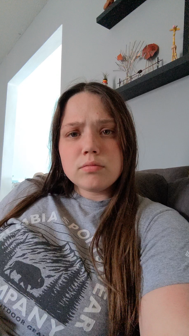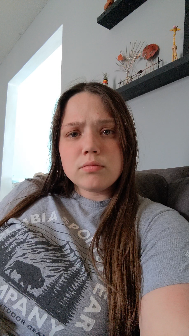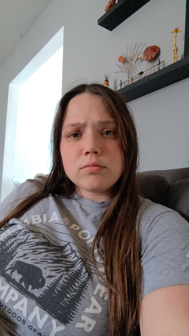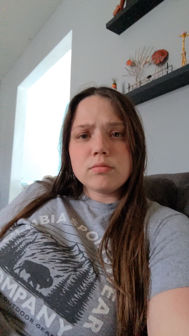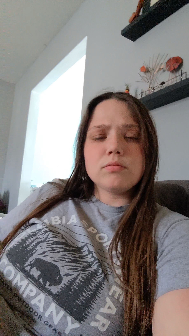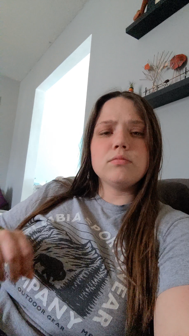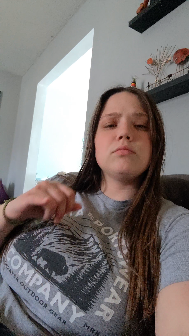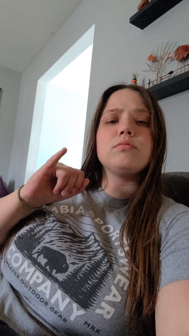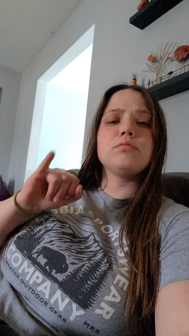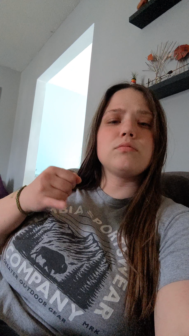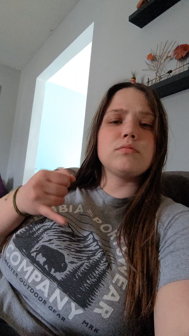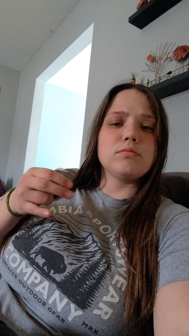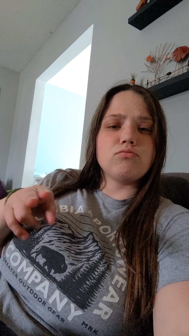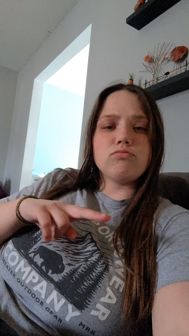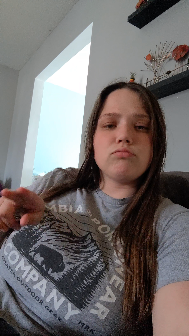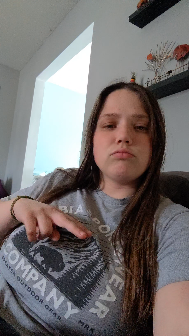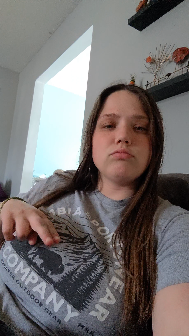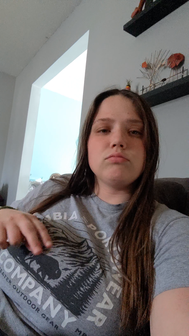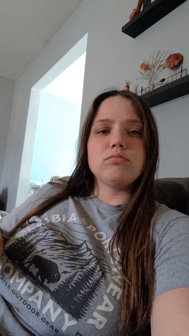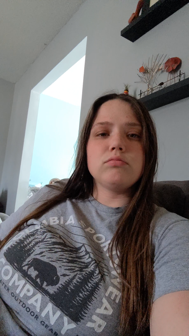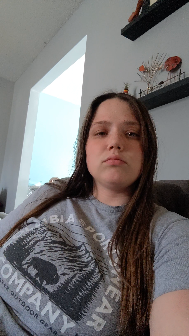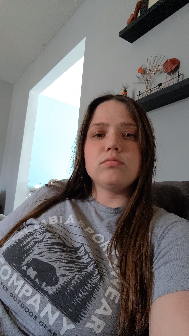jelly